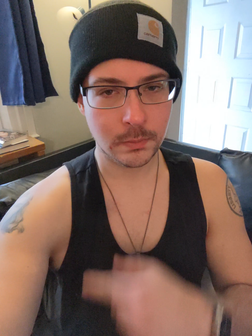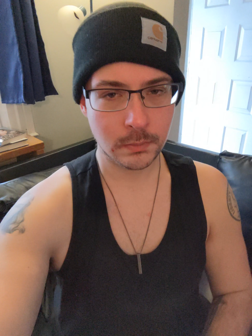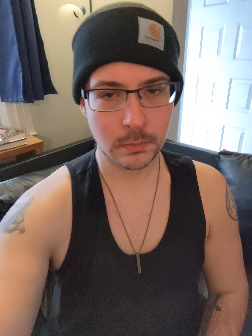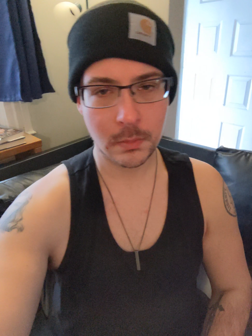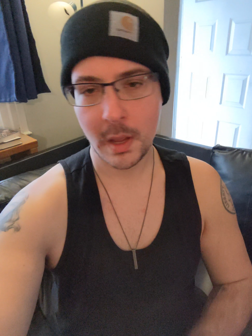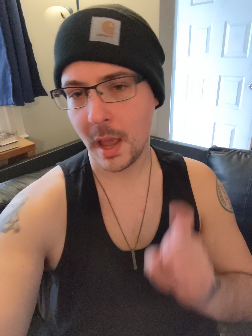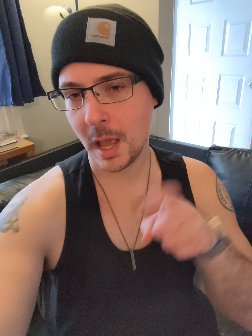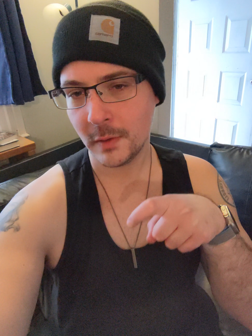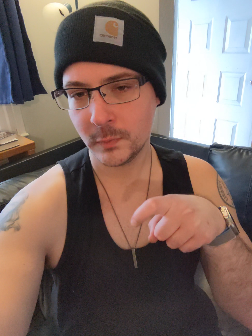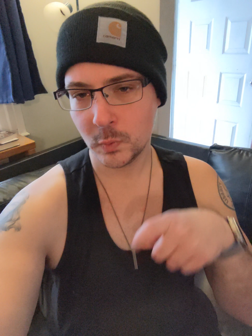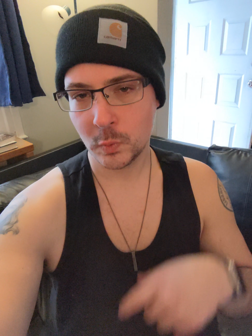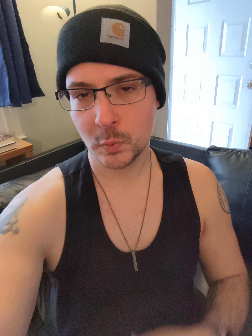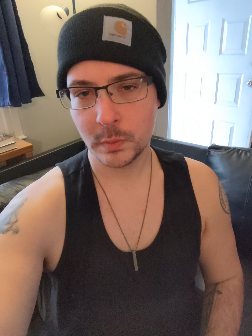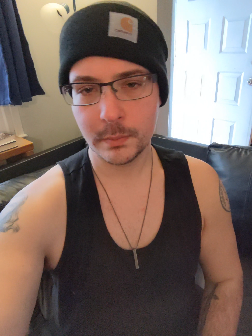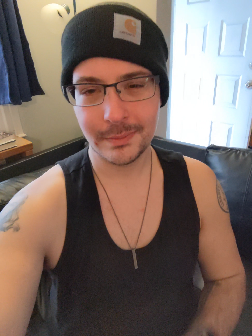have to